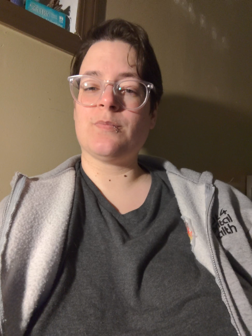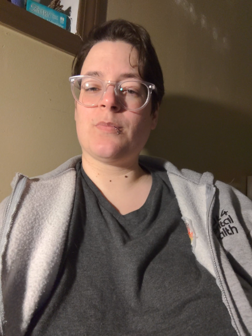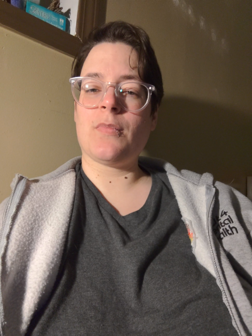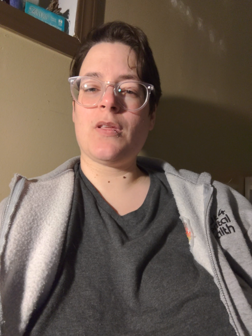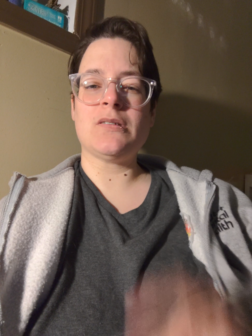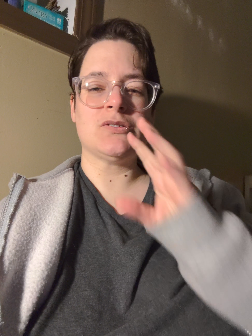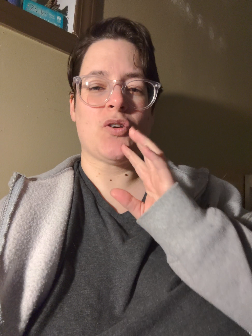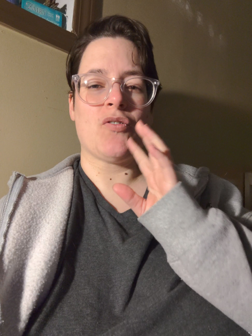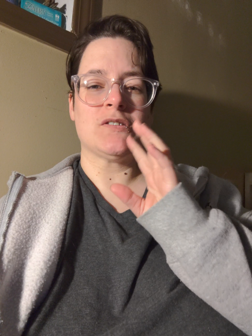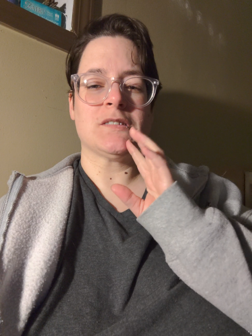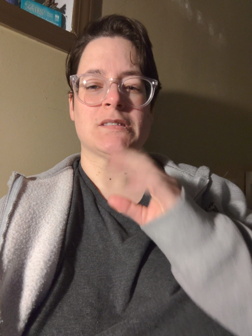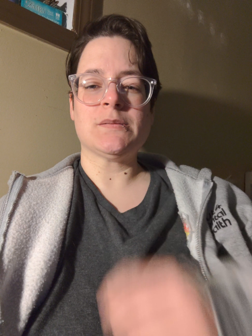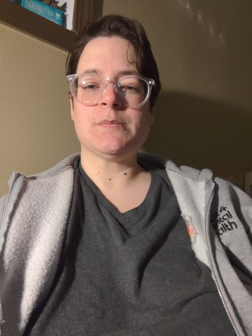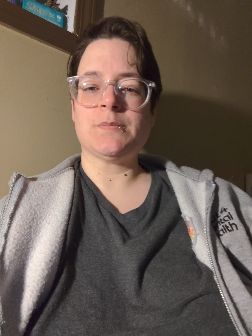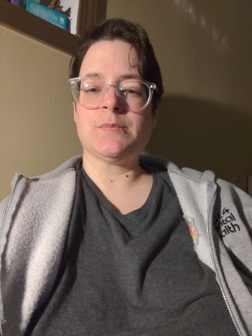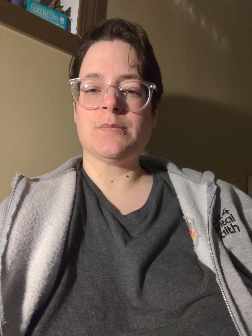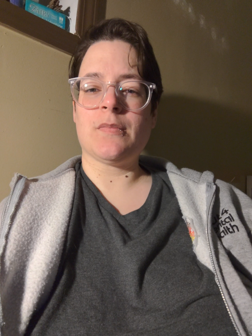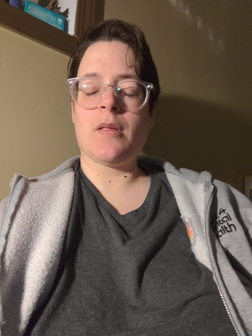talk